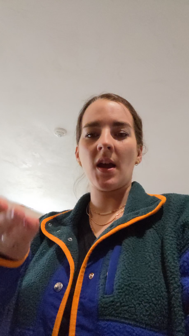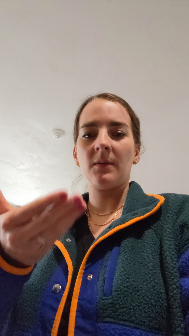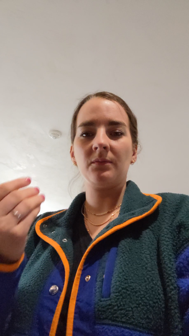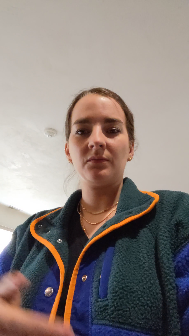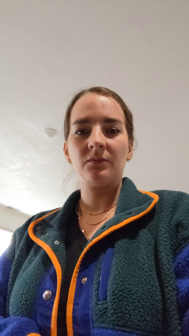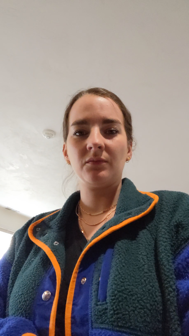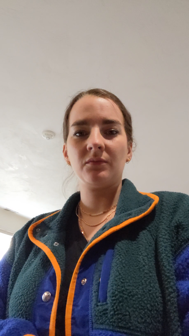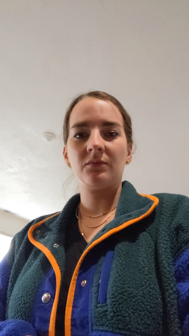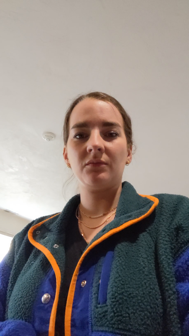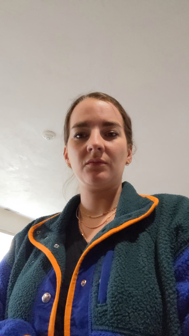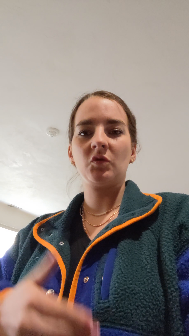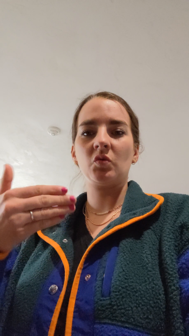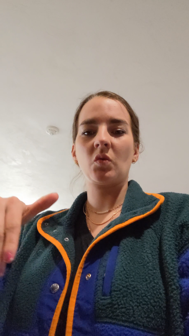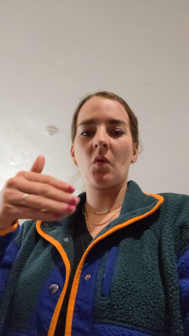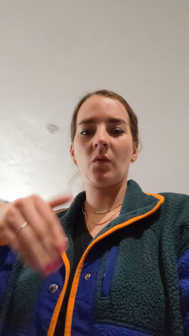shorts